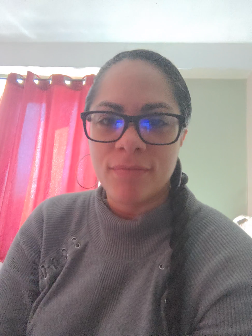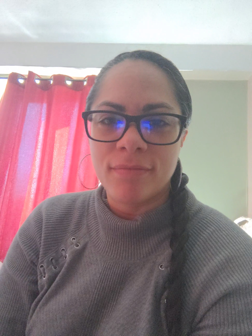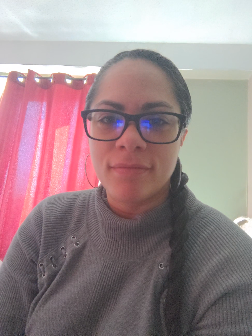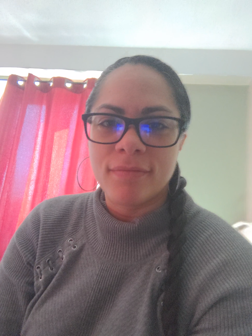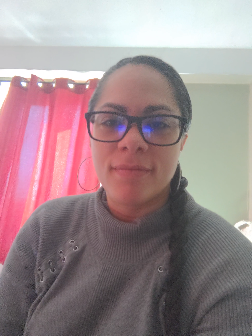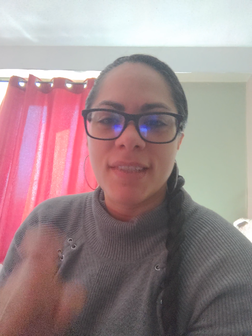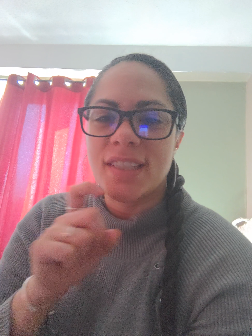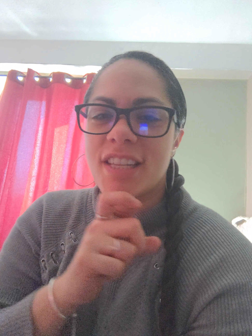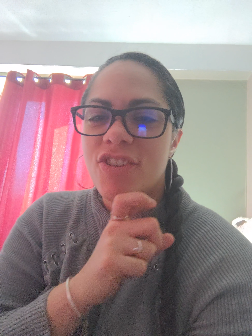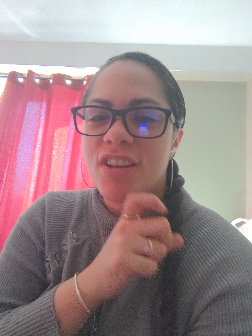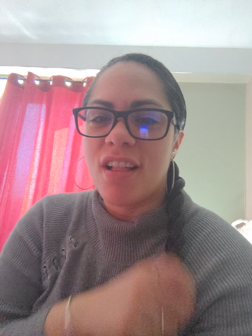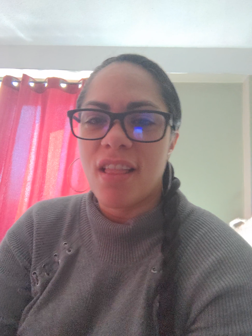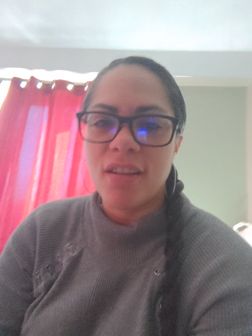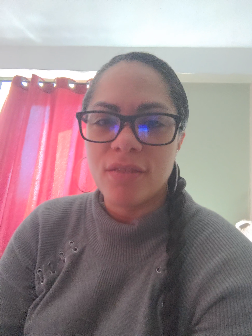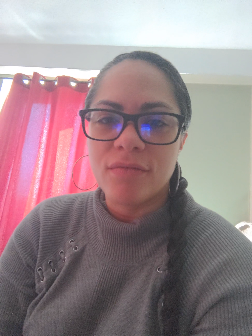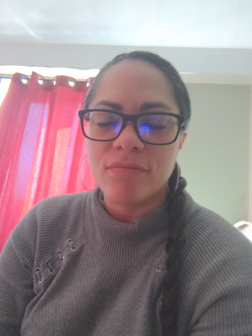cereal